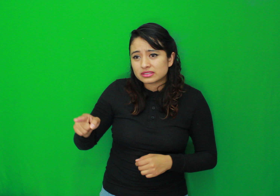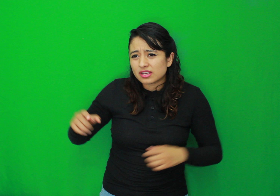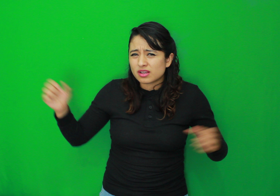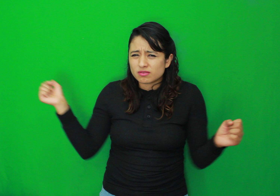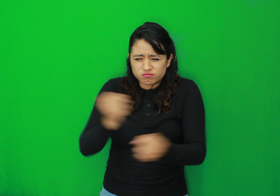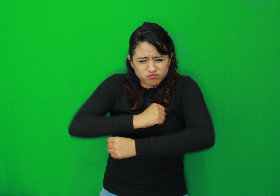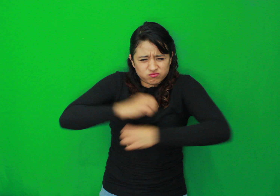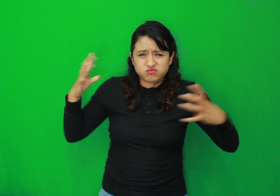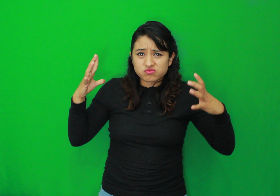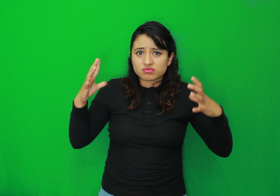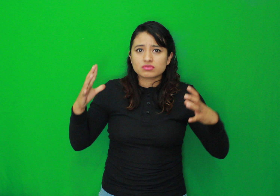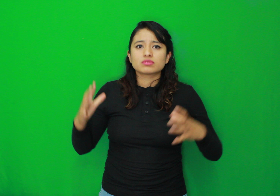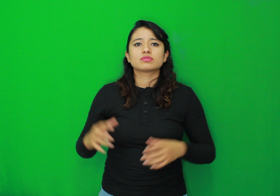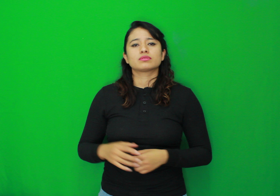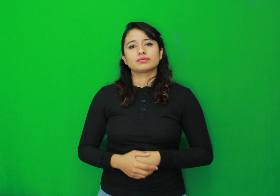explosión